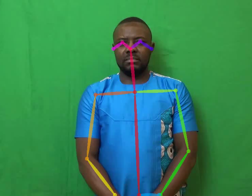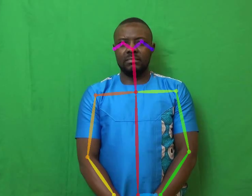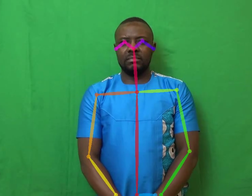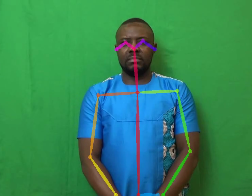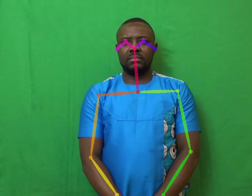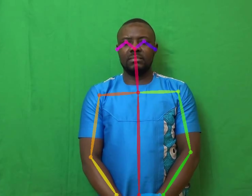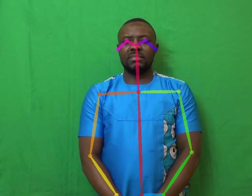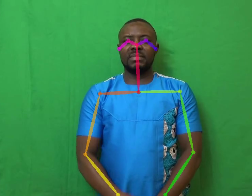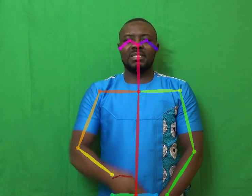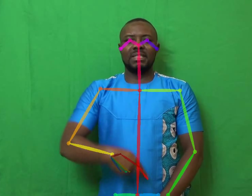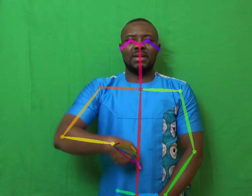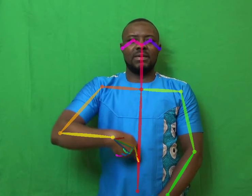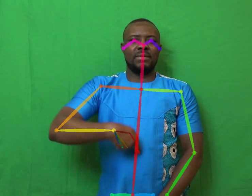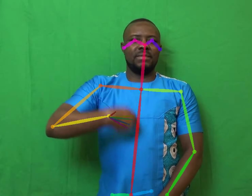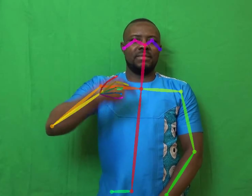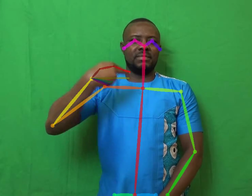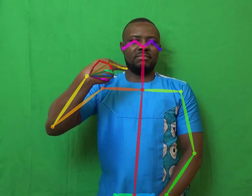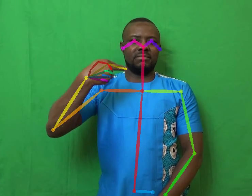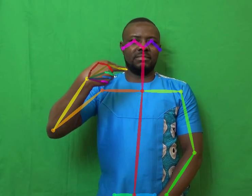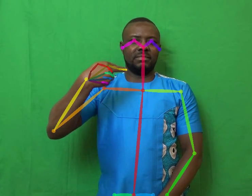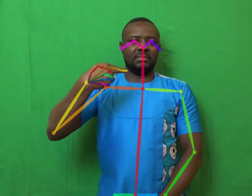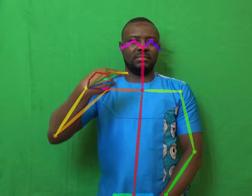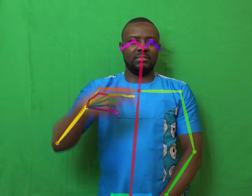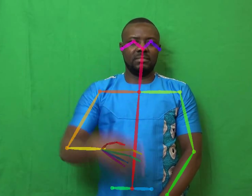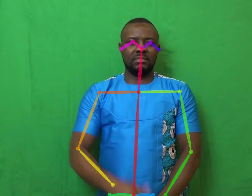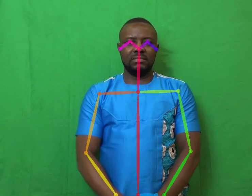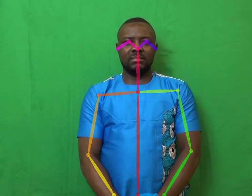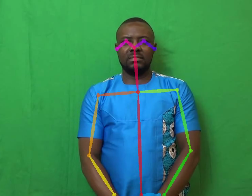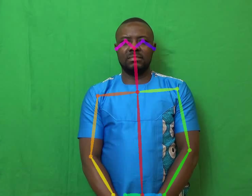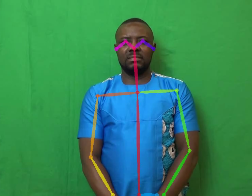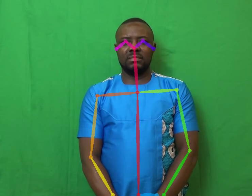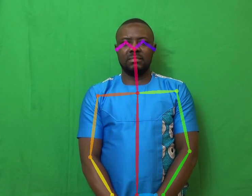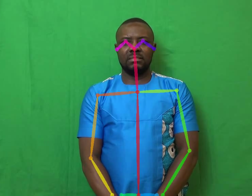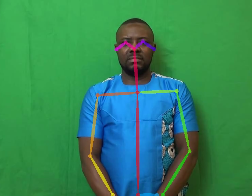religion